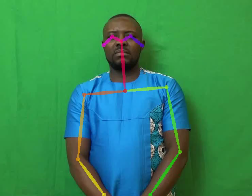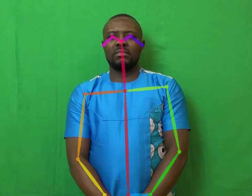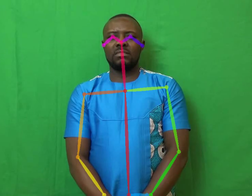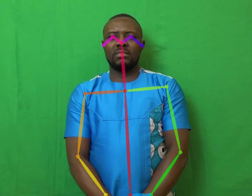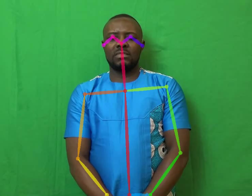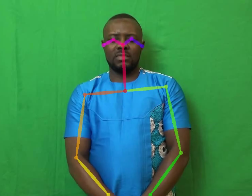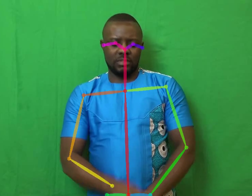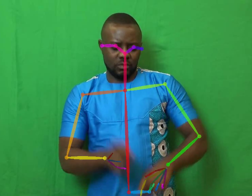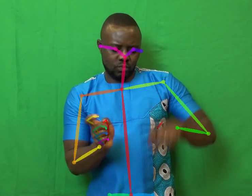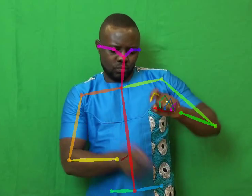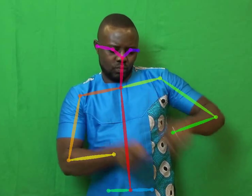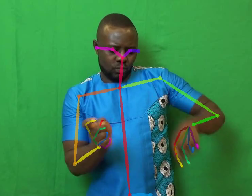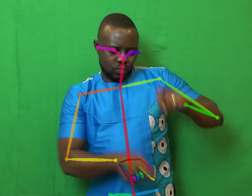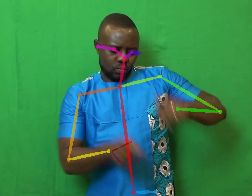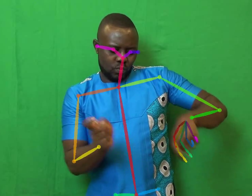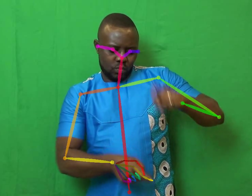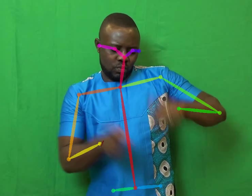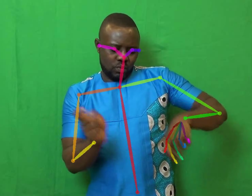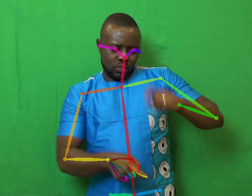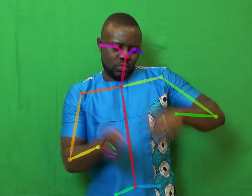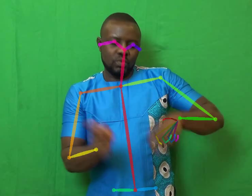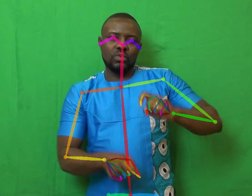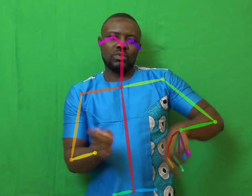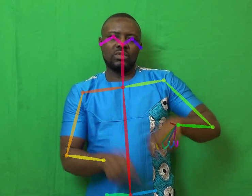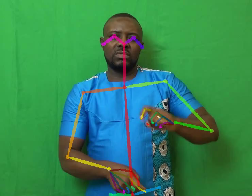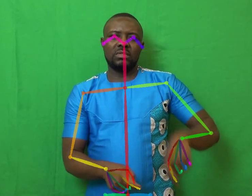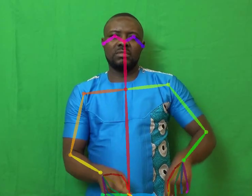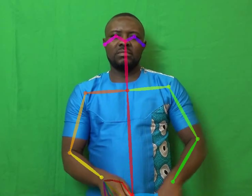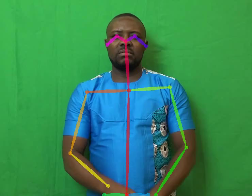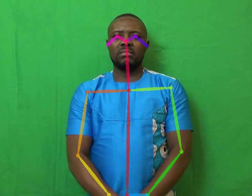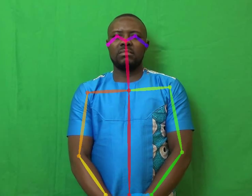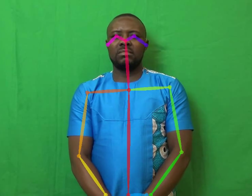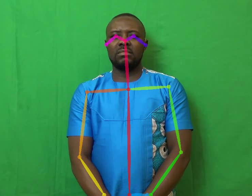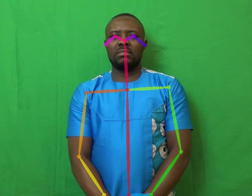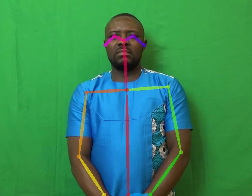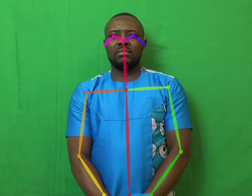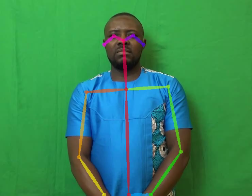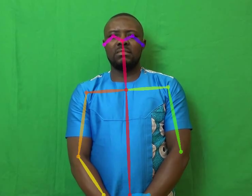drumming